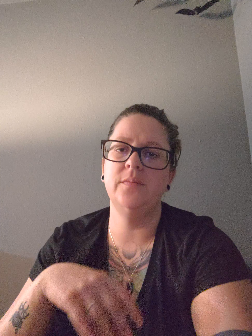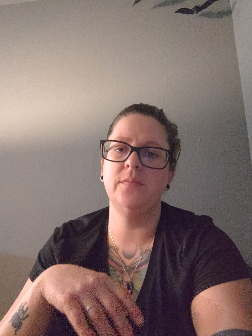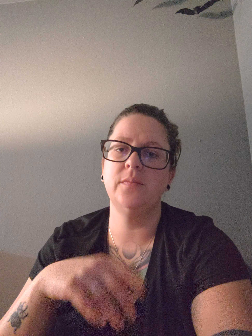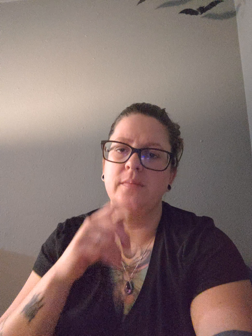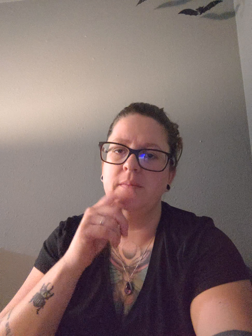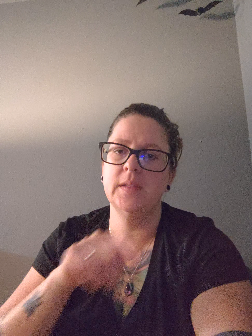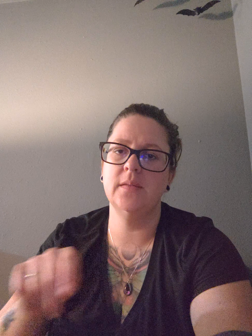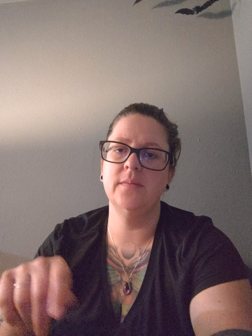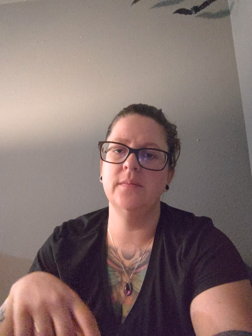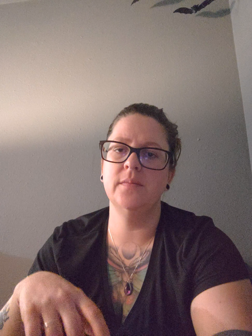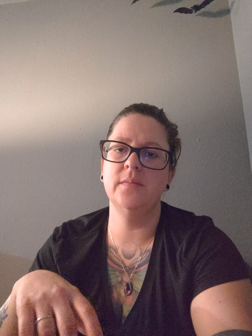pen